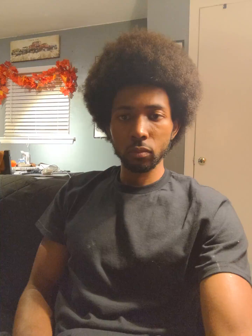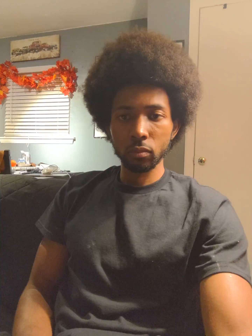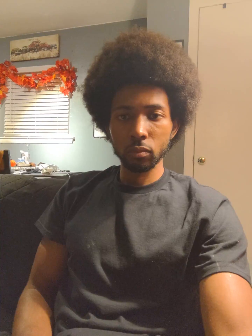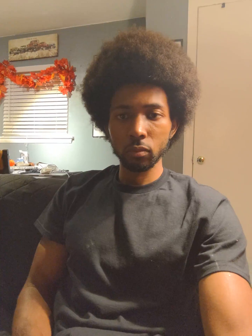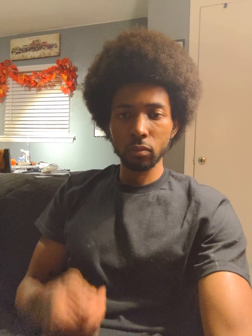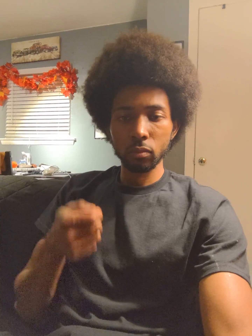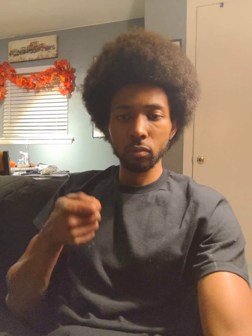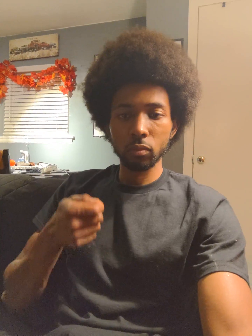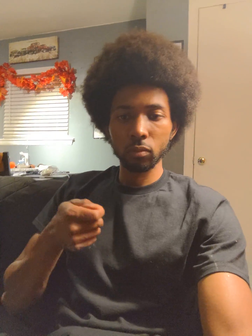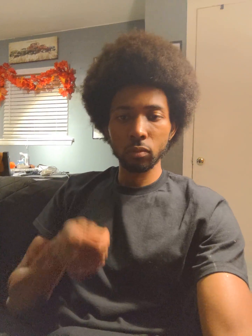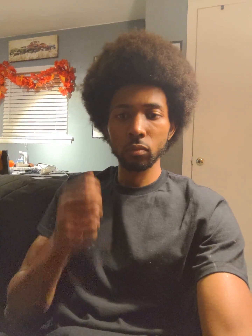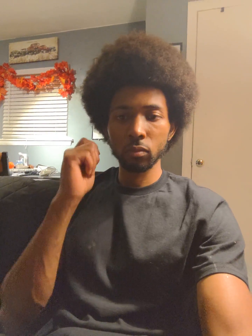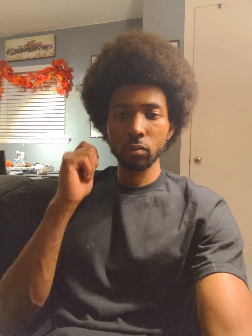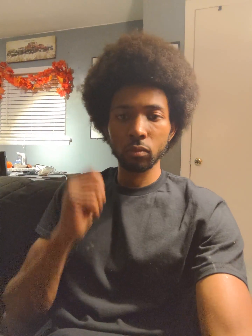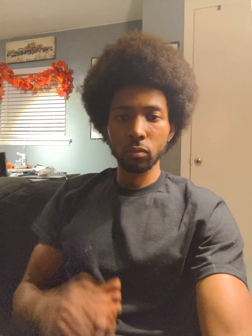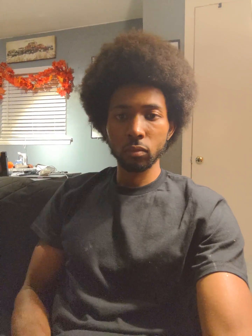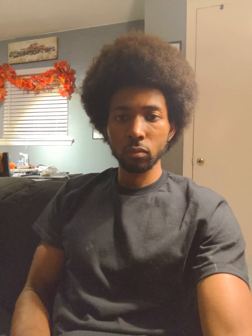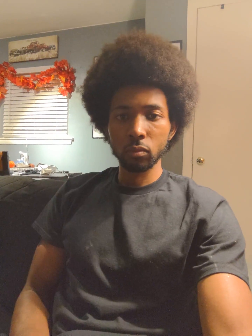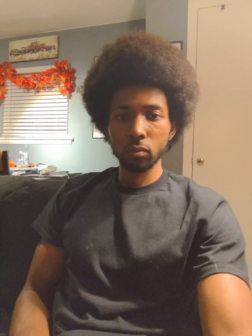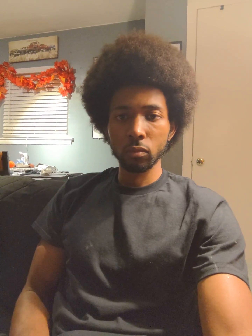shovel